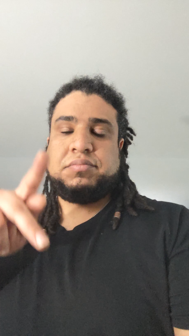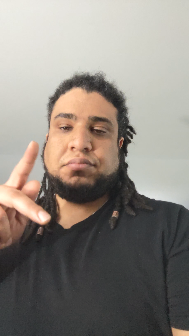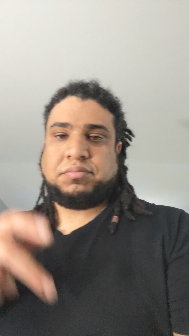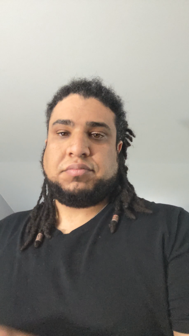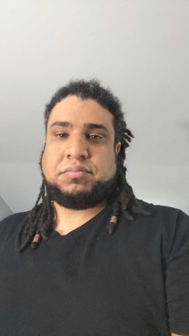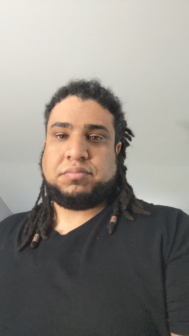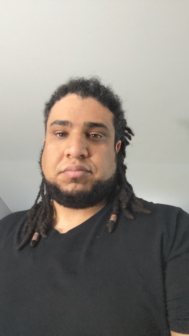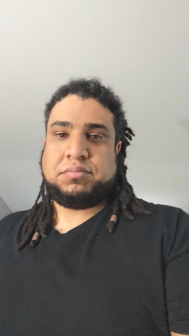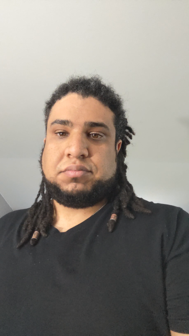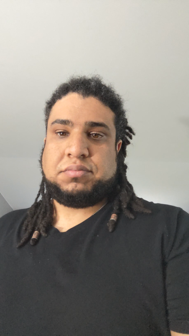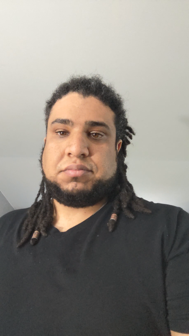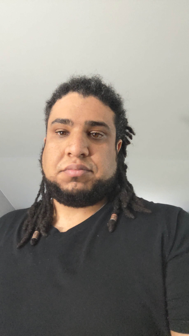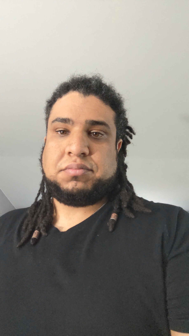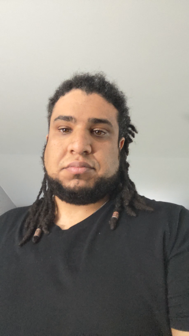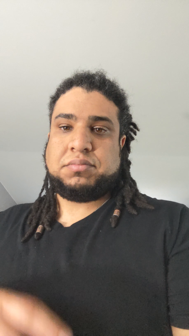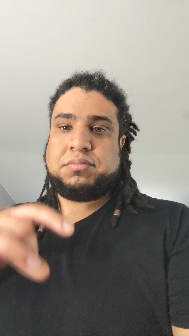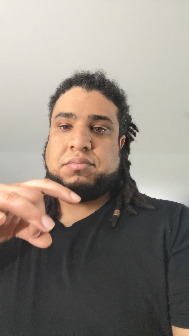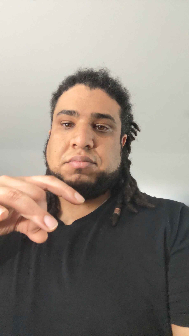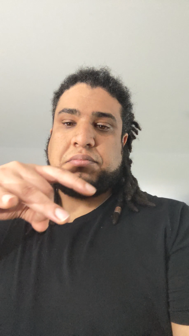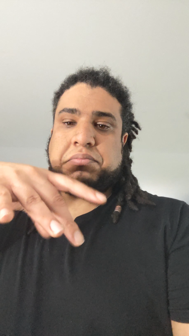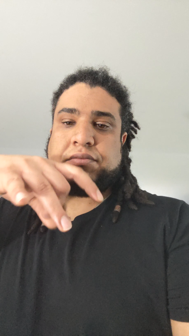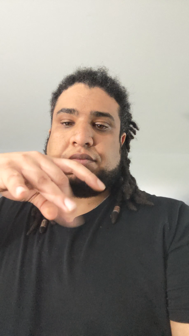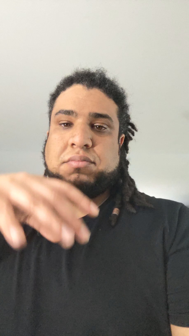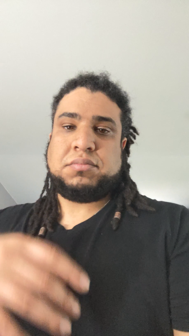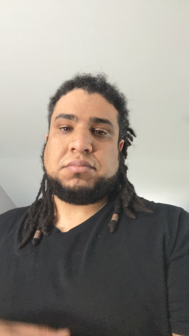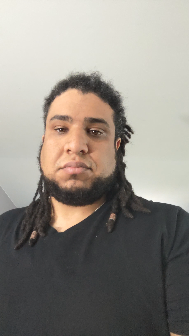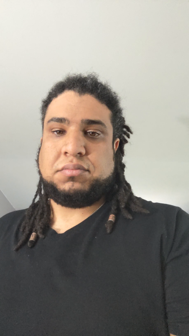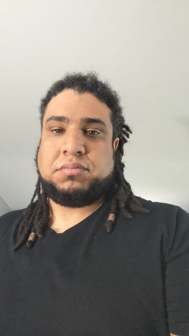pumpkin